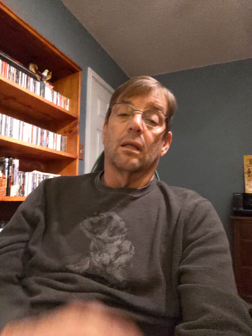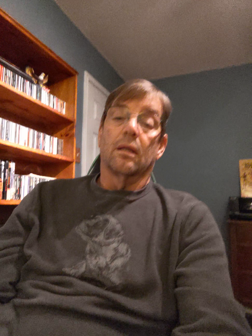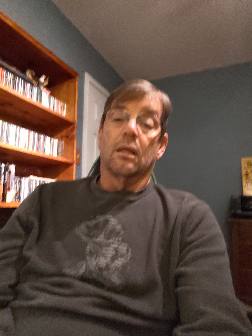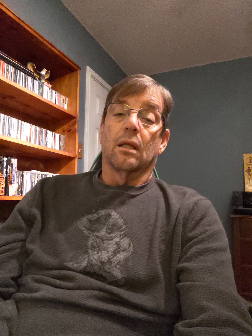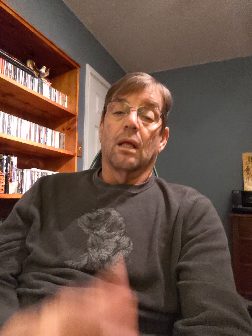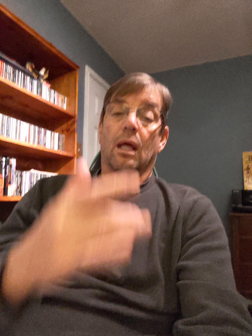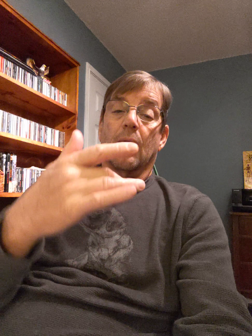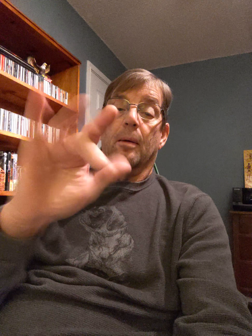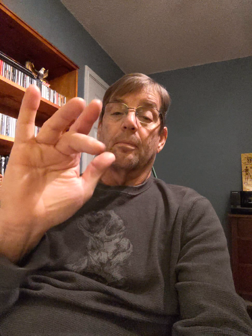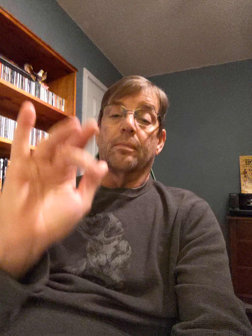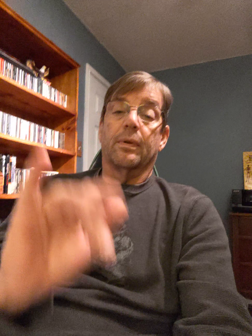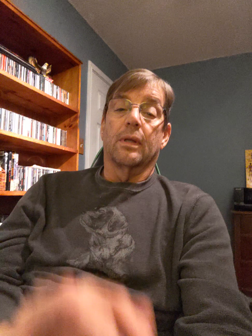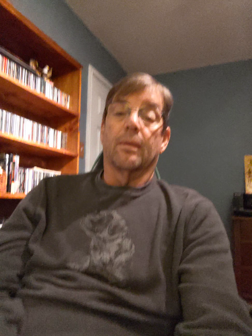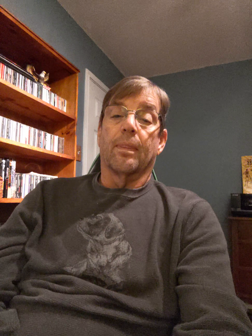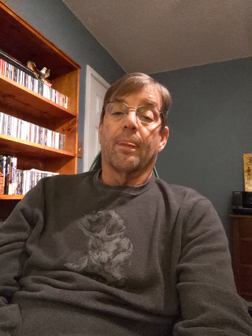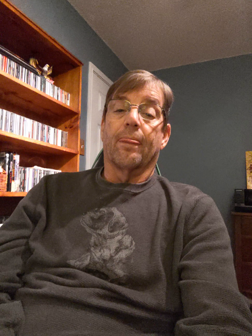empty